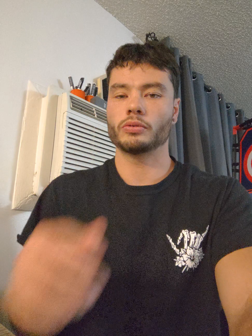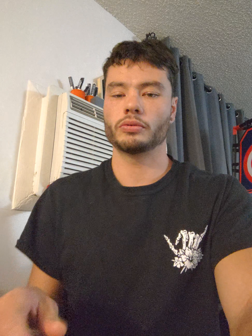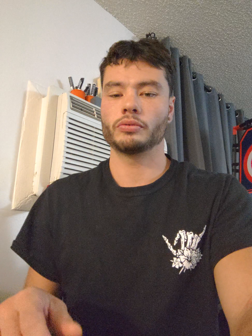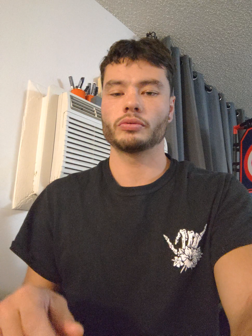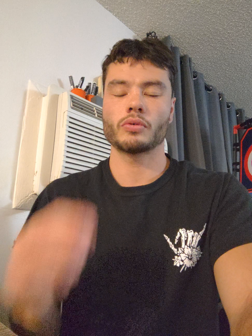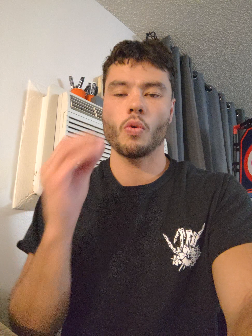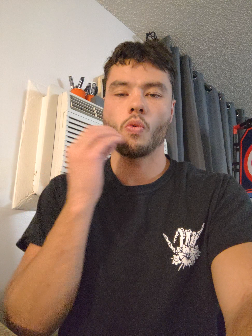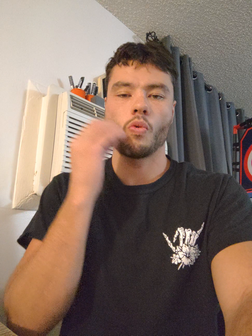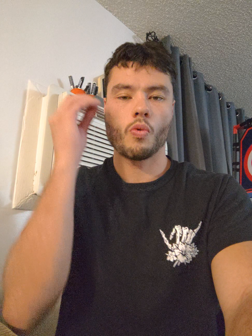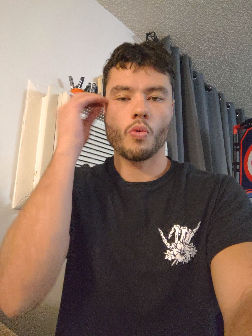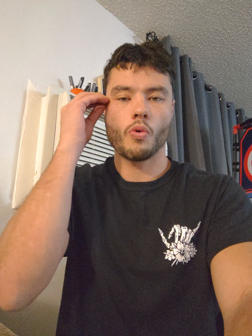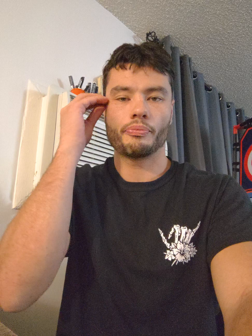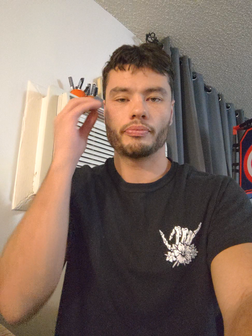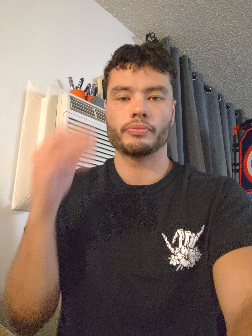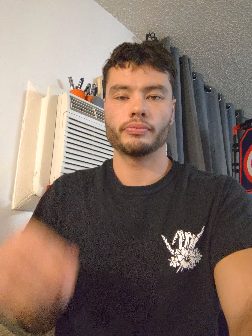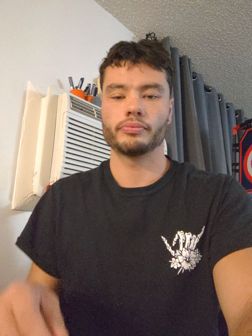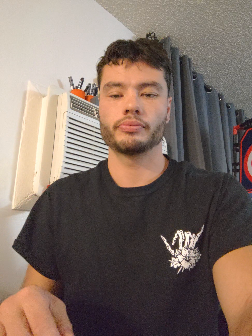home